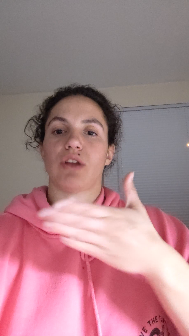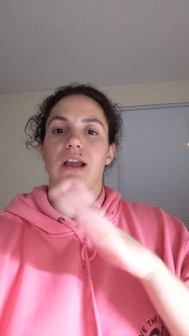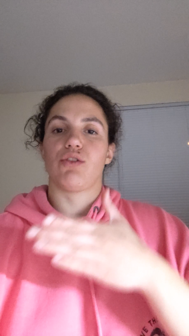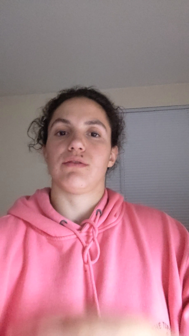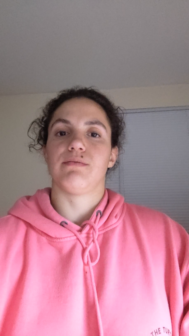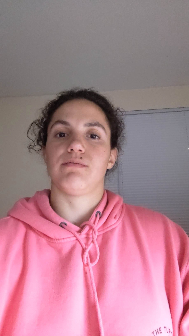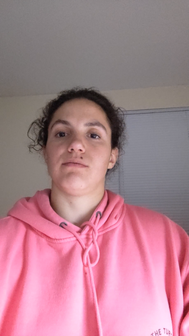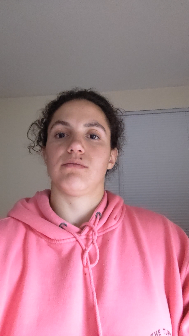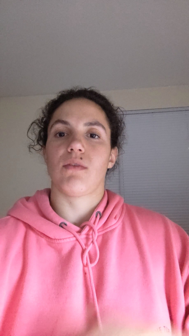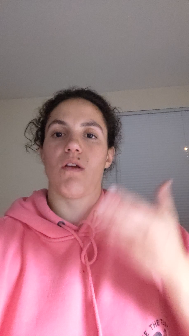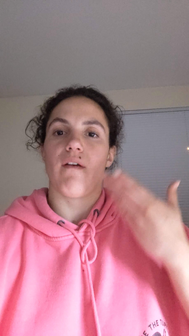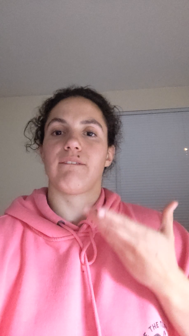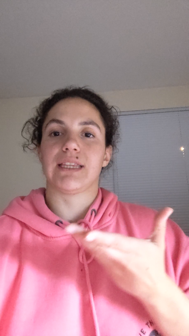oven